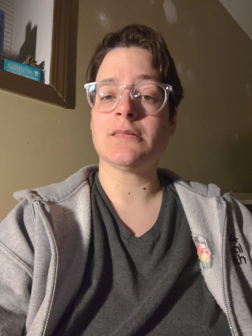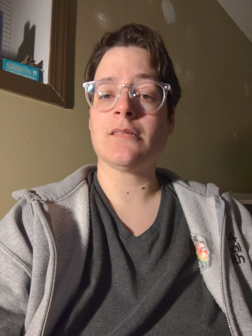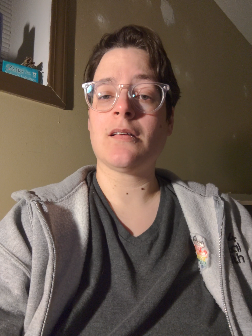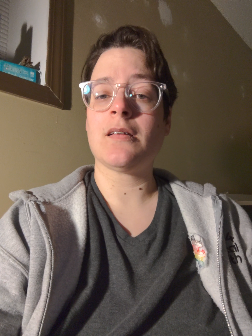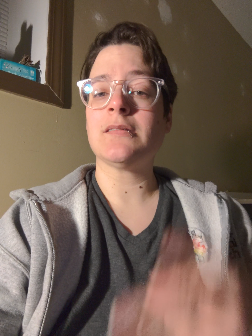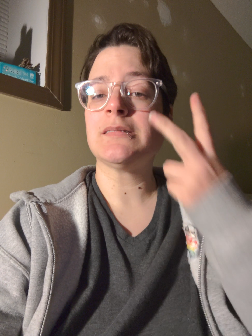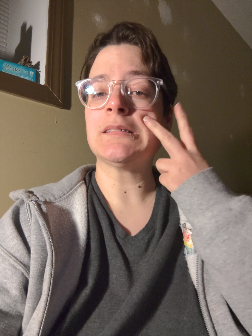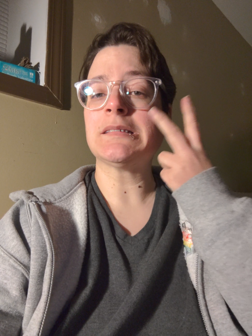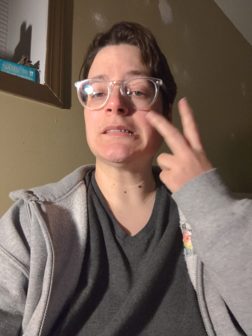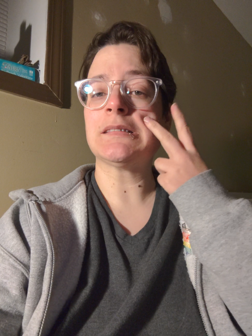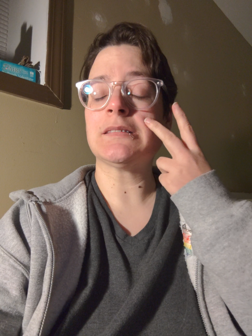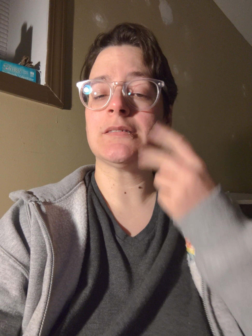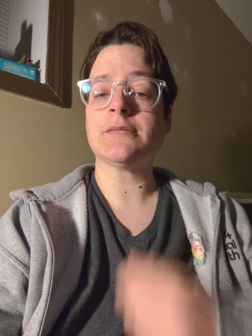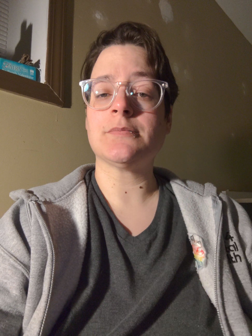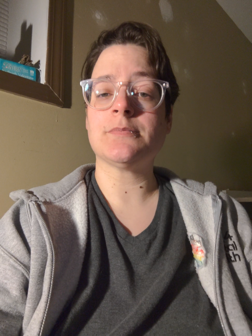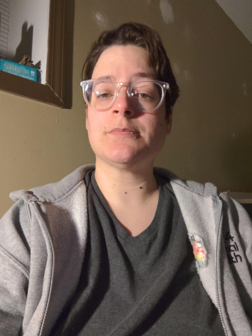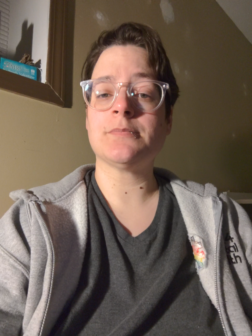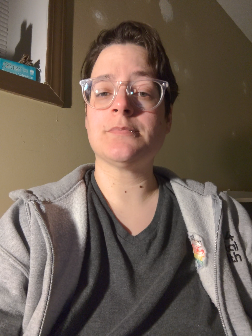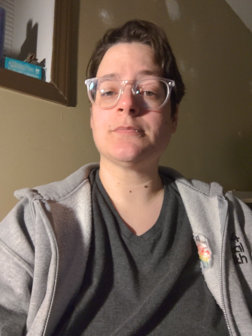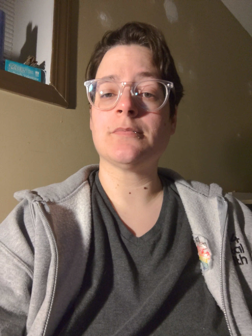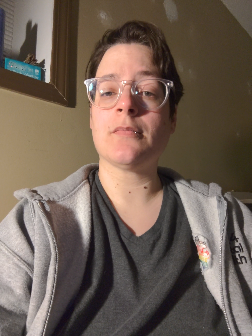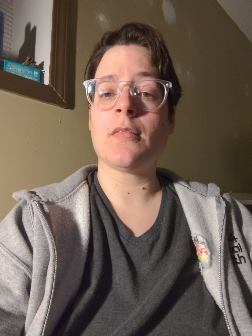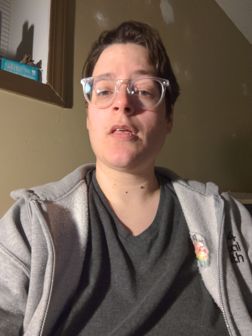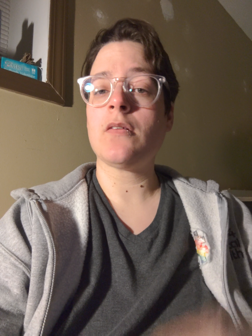see